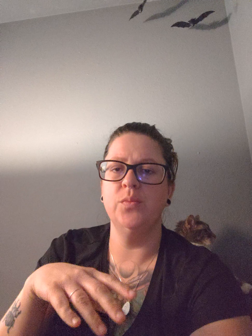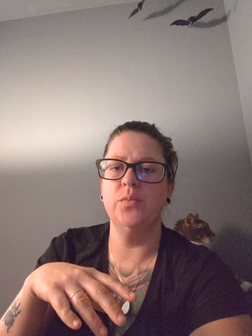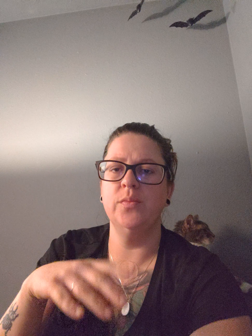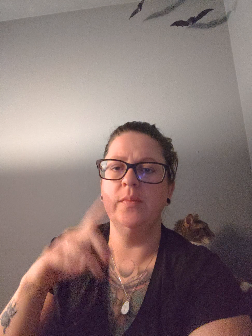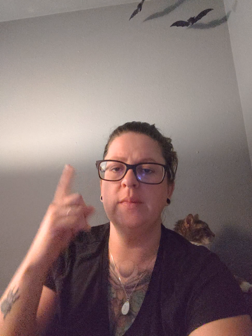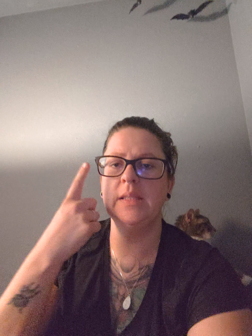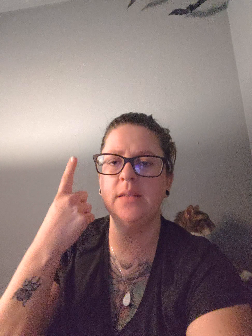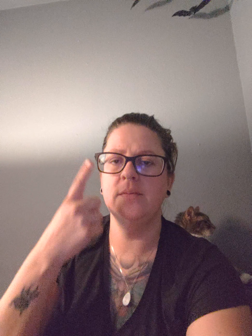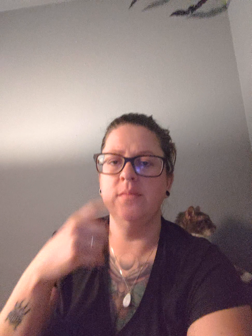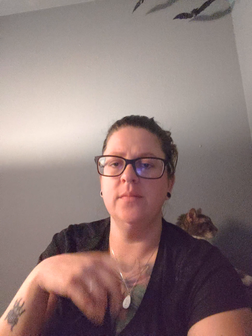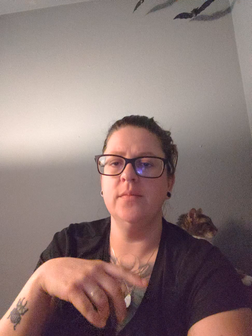think